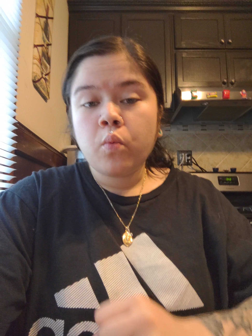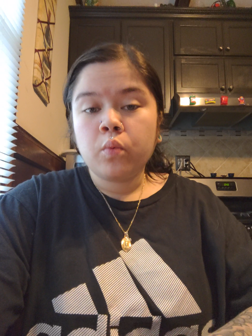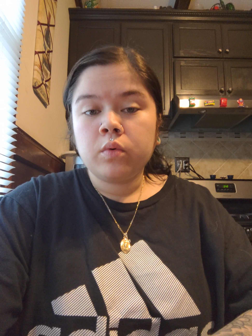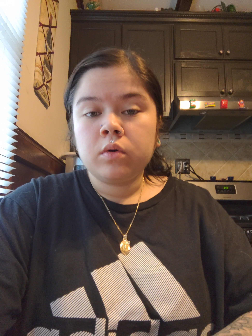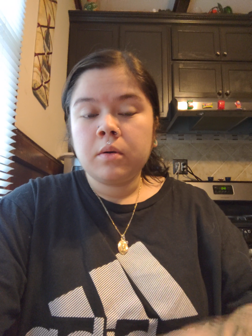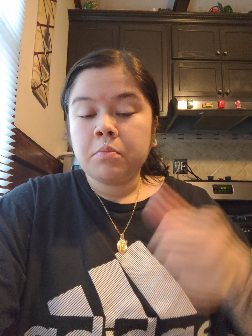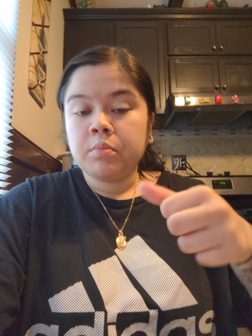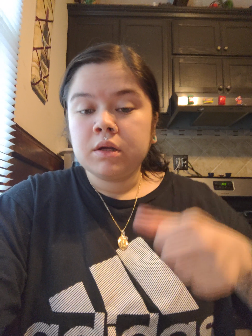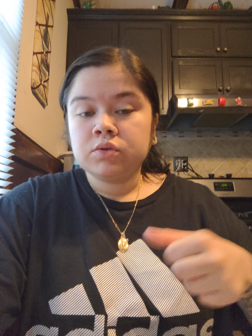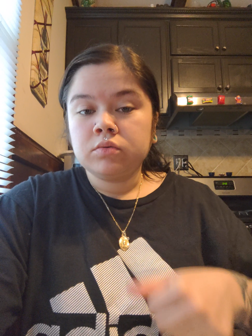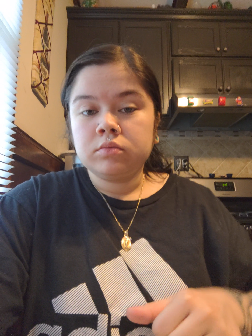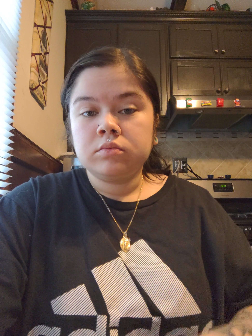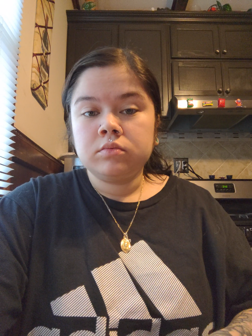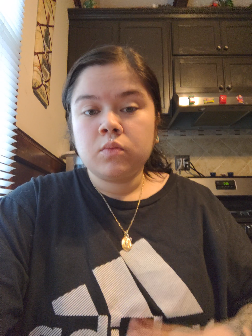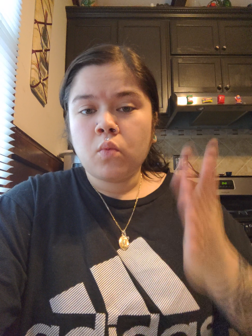puzzle